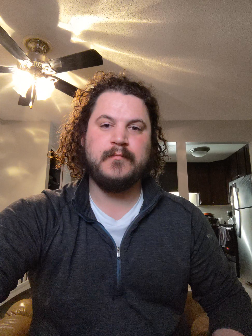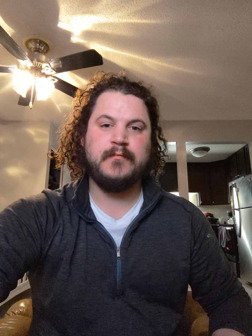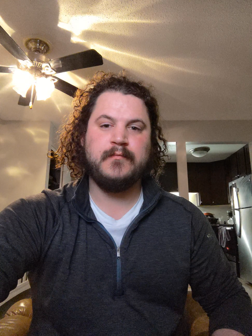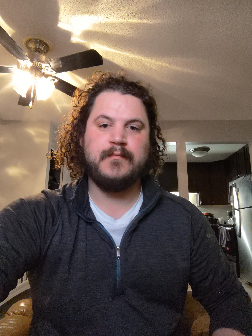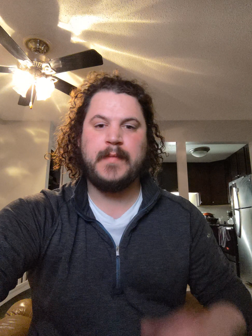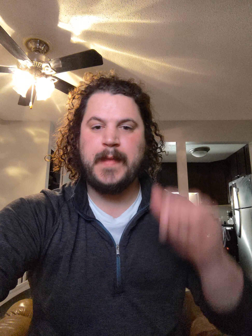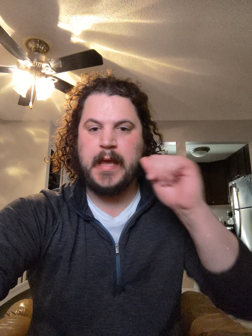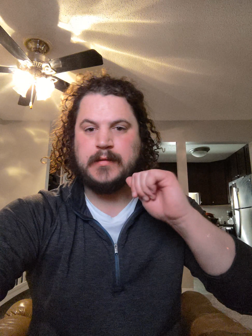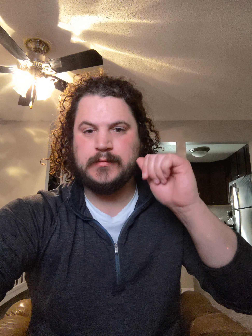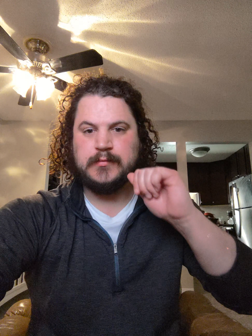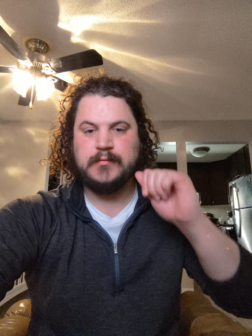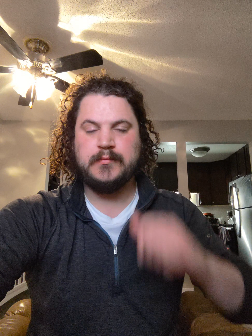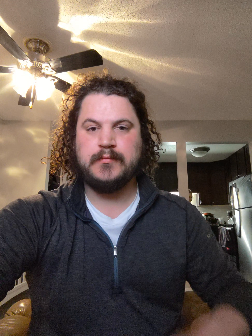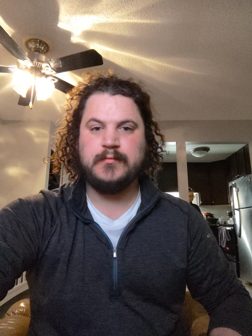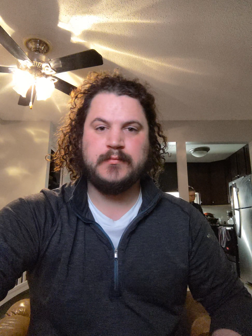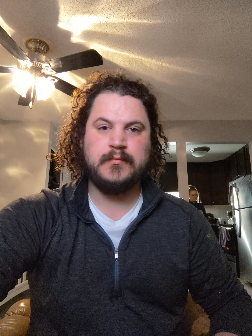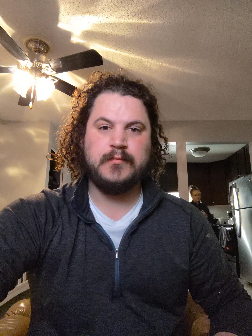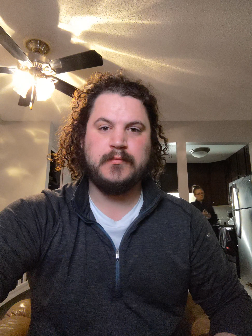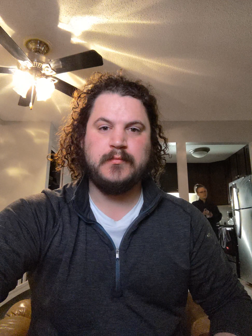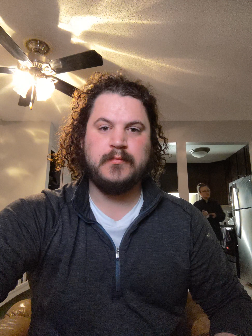aunt